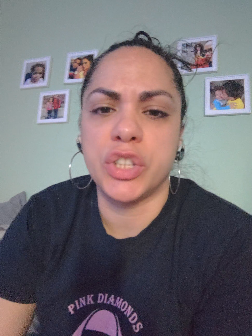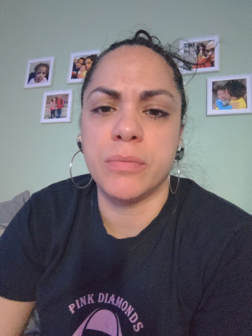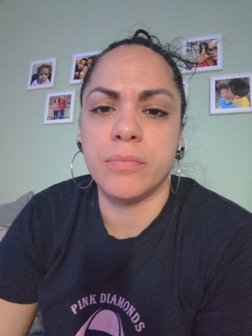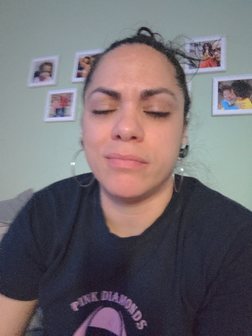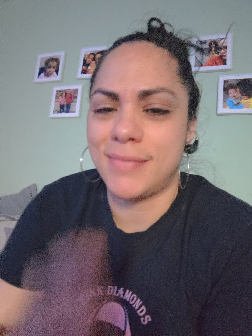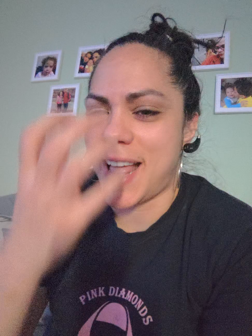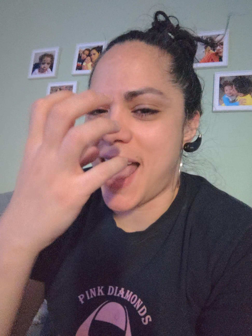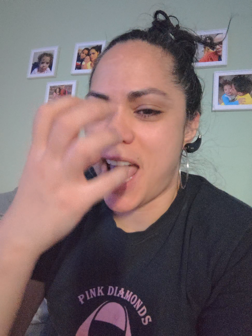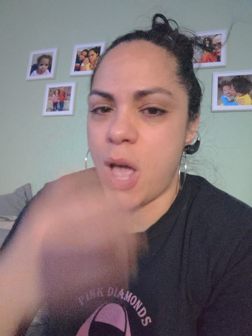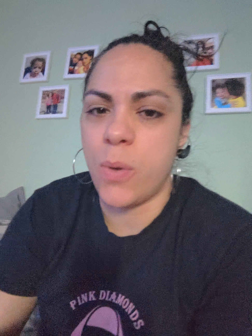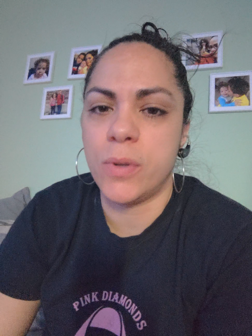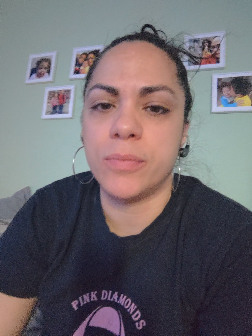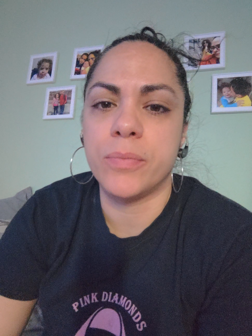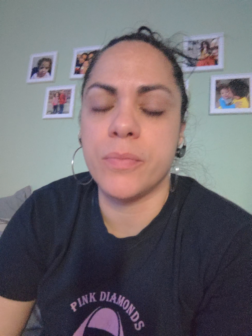clown